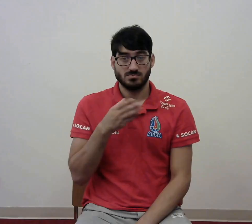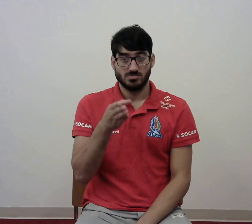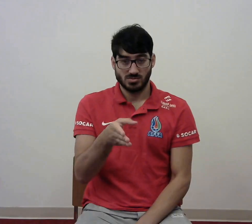bu